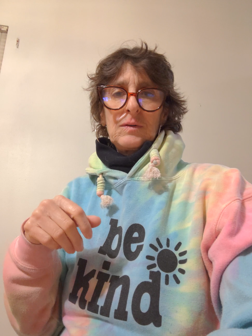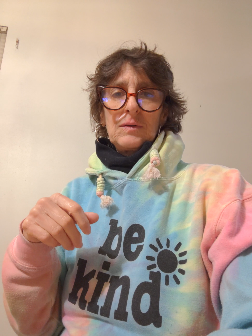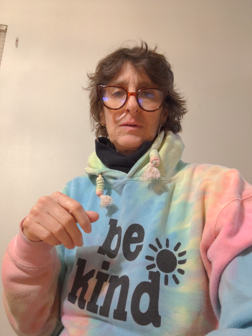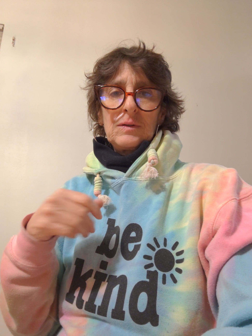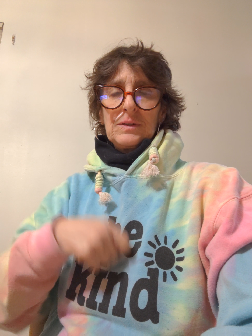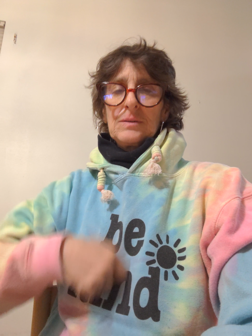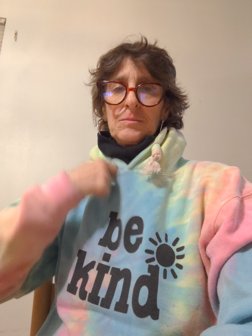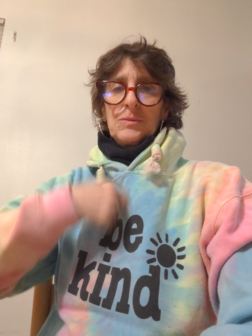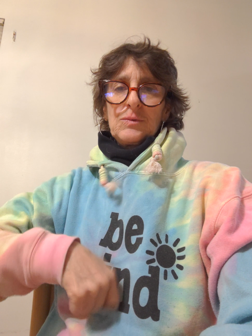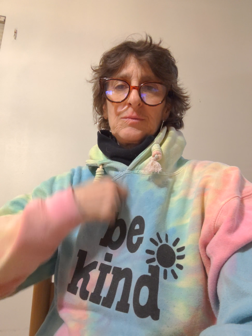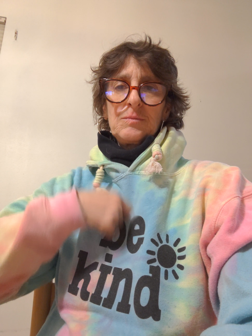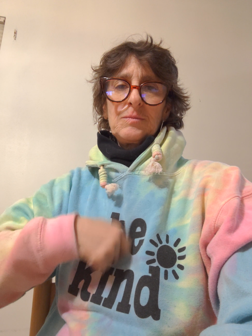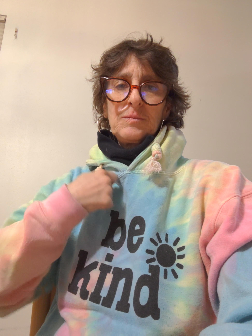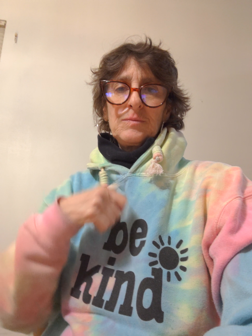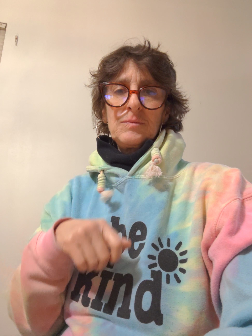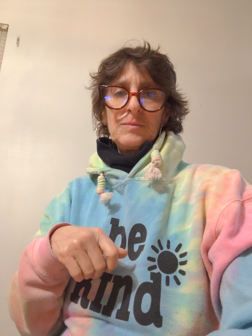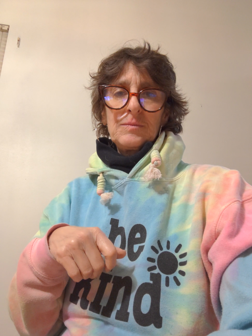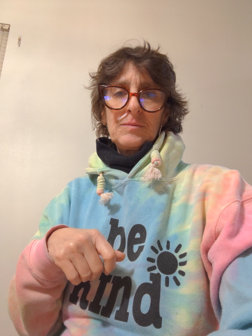zipper